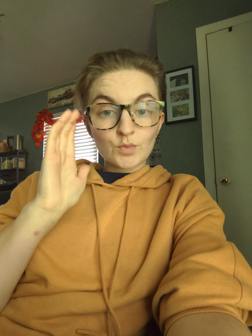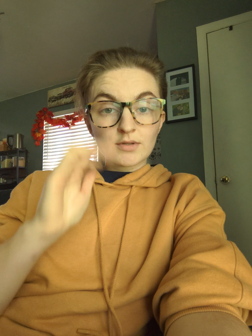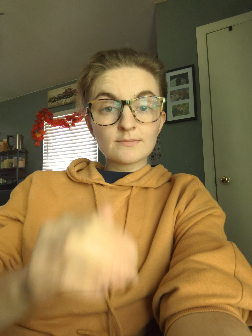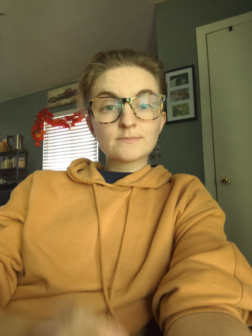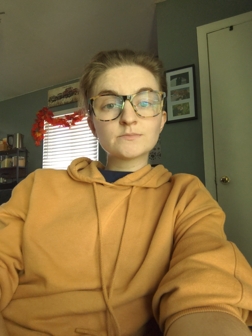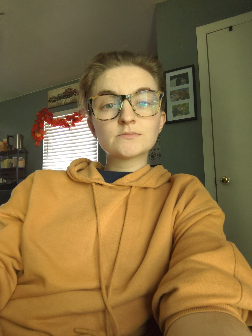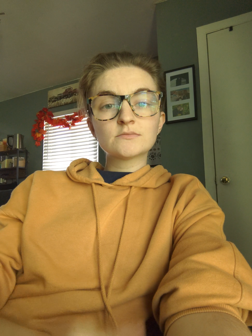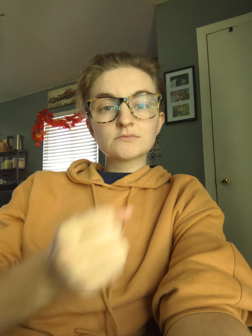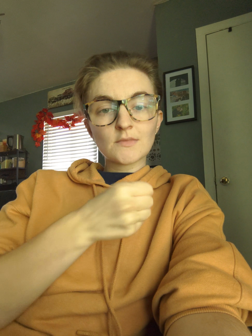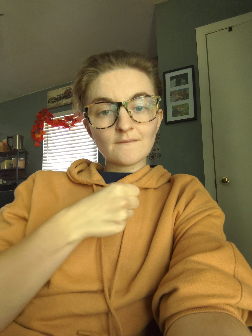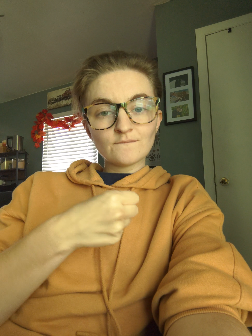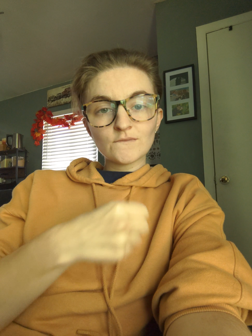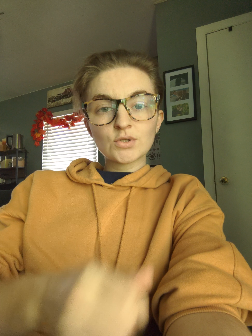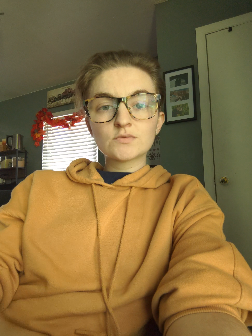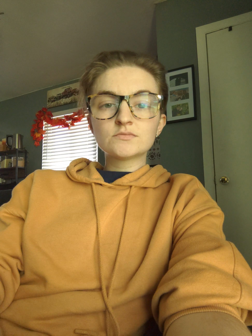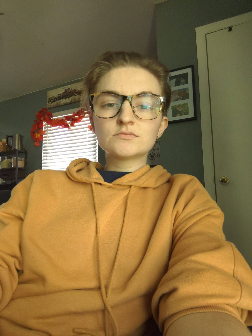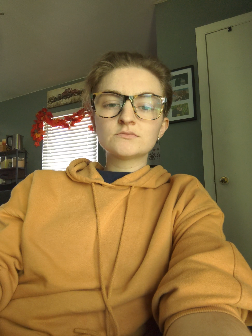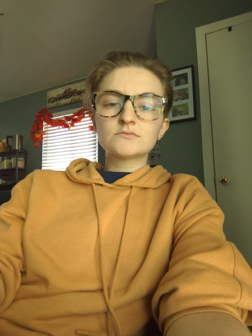coffee